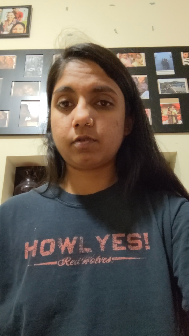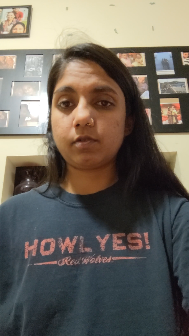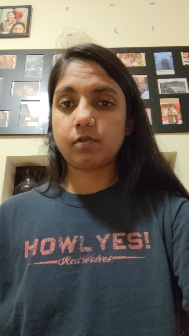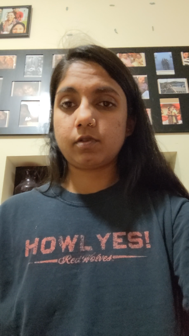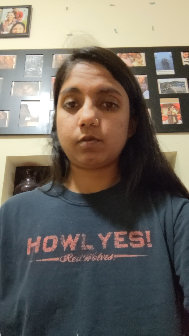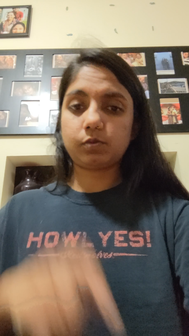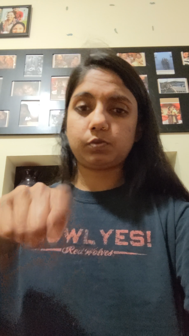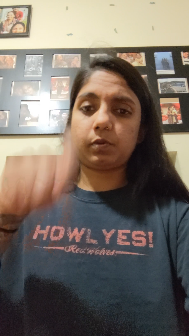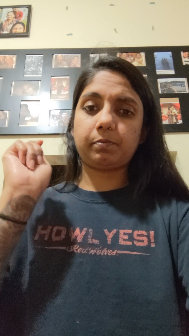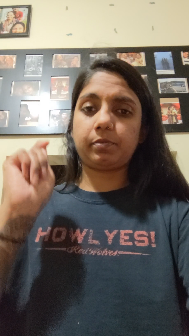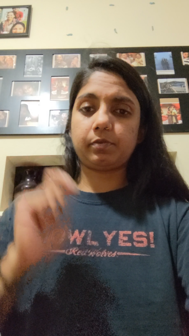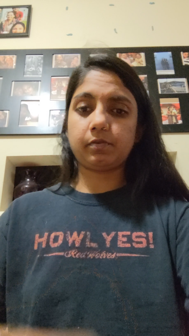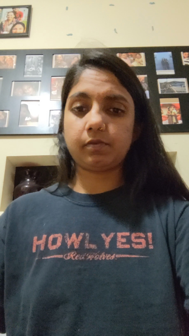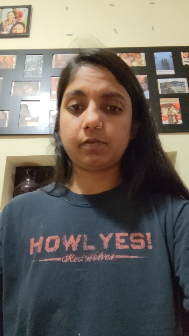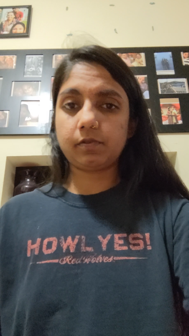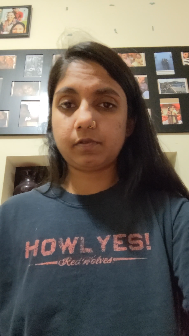rip